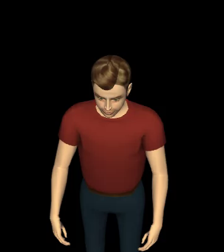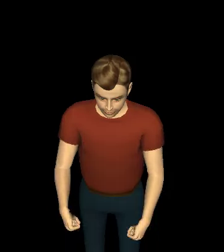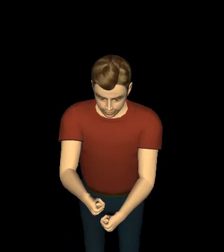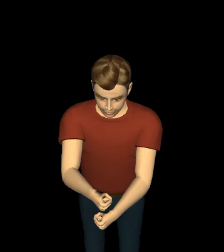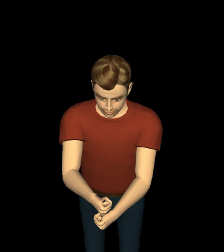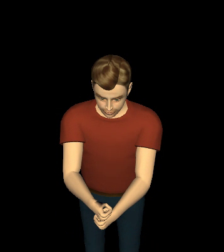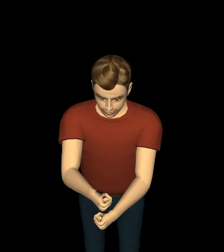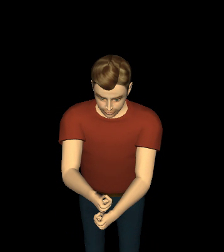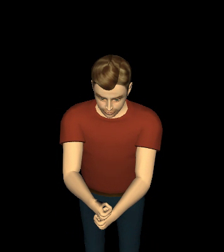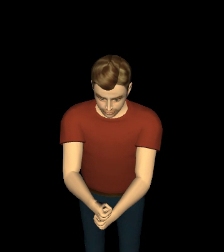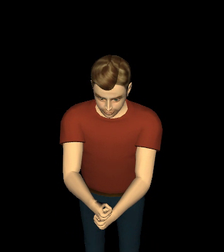عمل